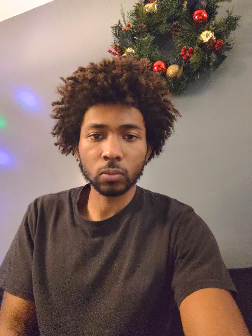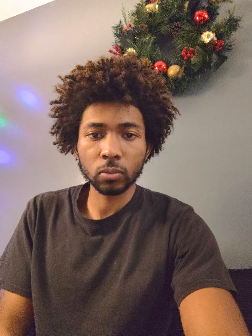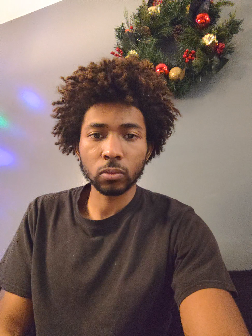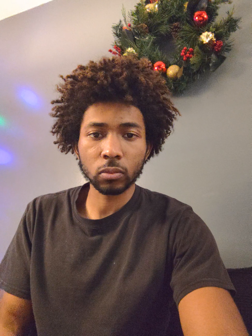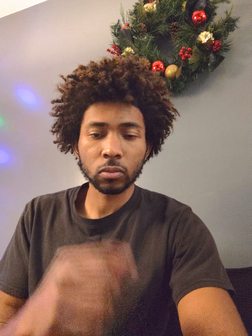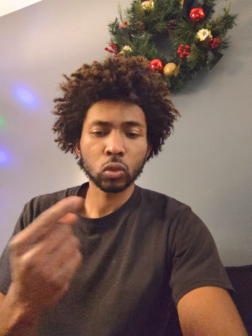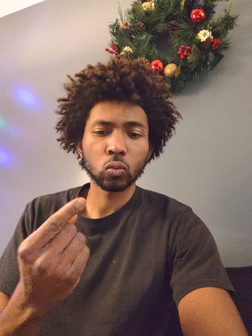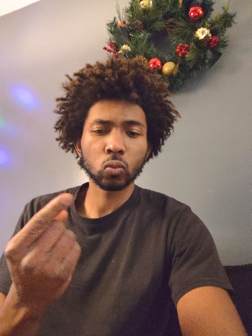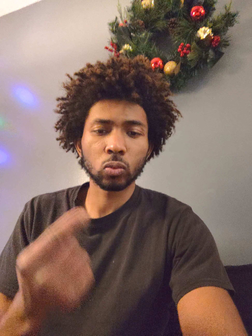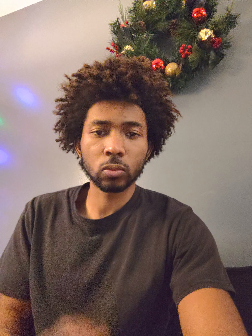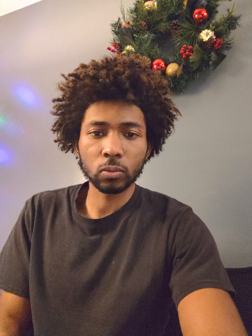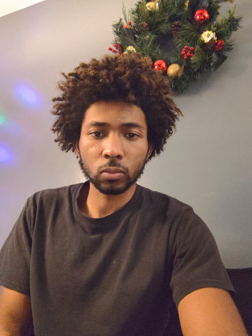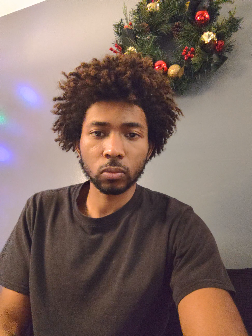owie